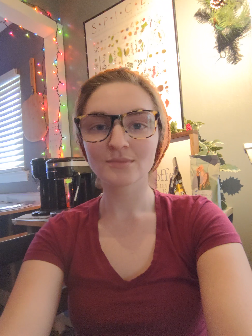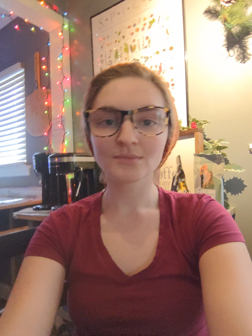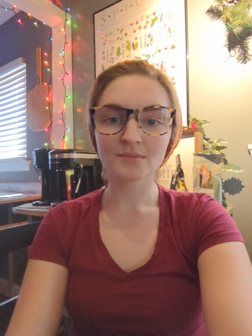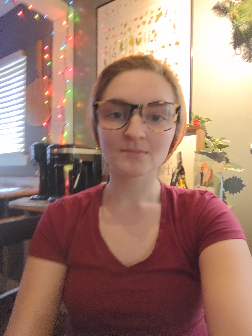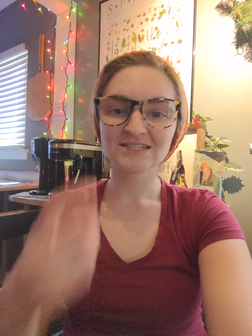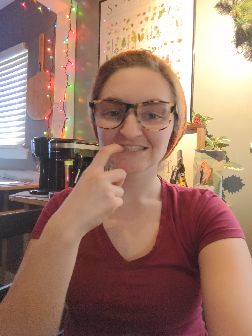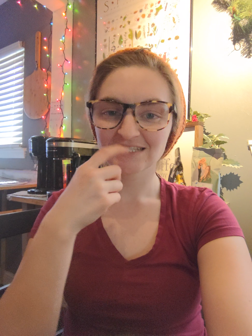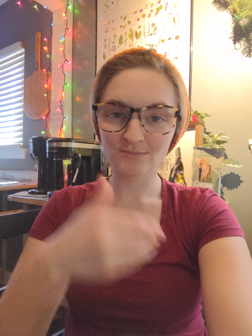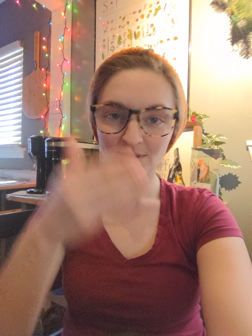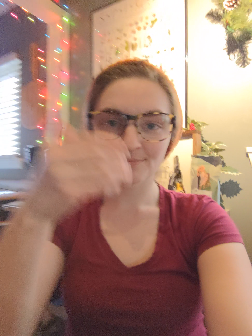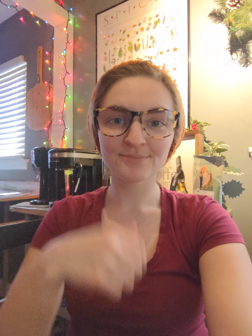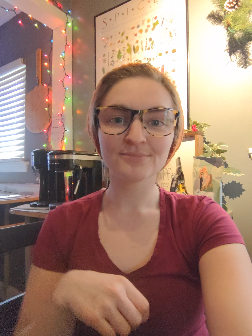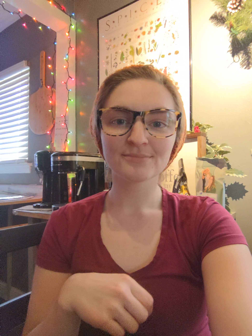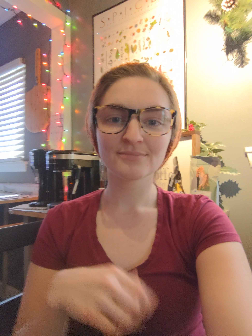window